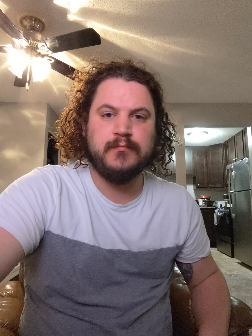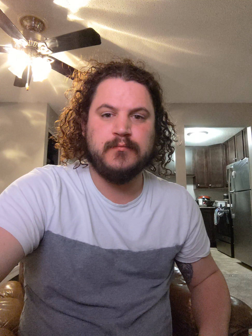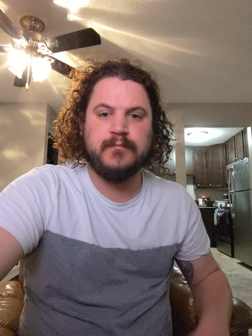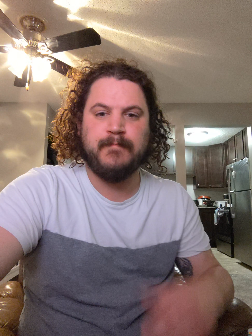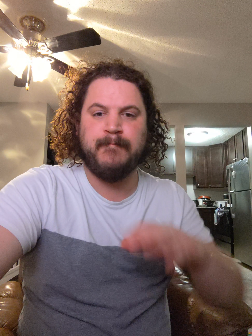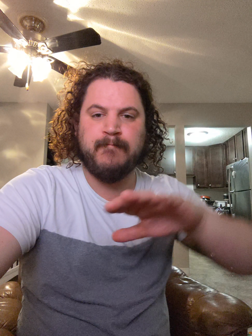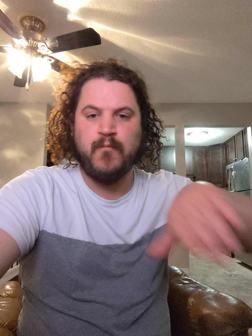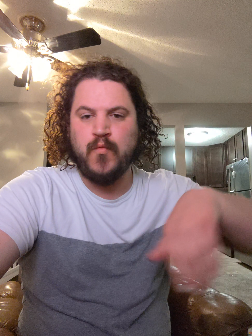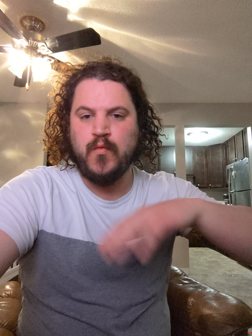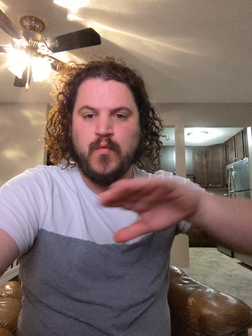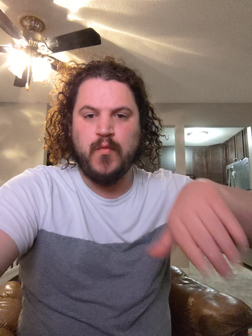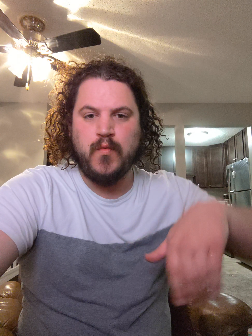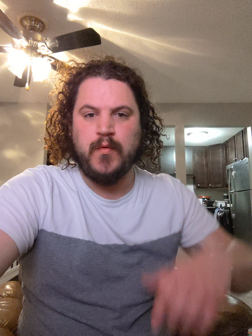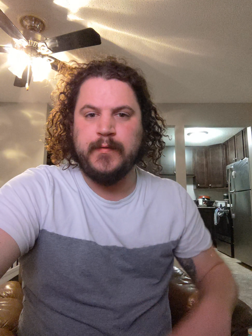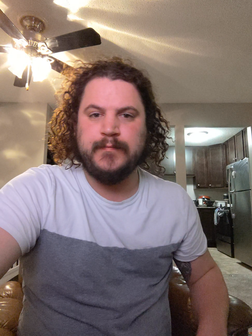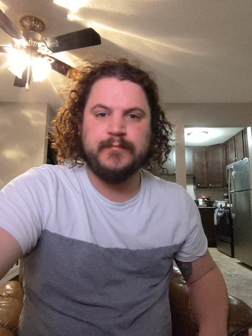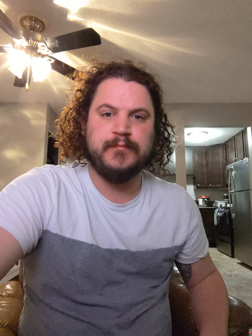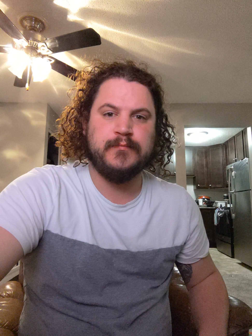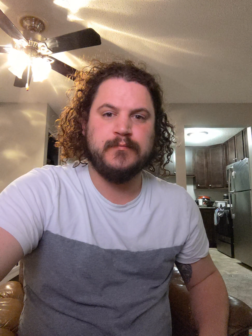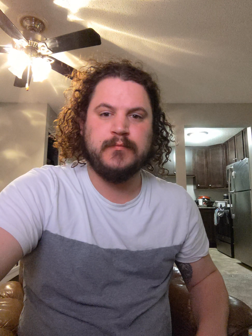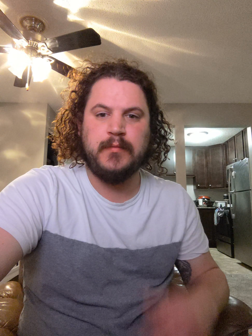pool